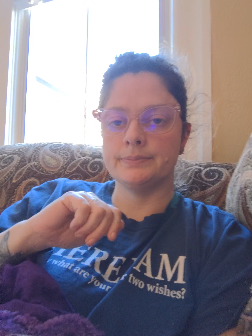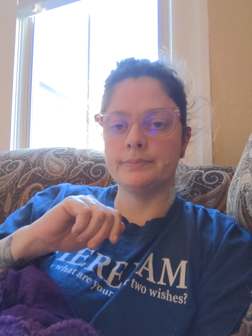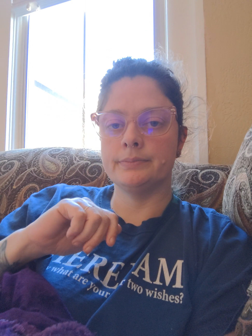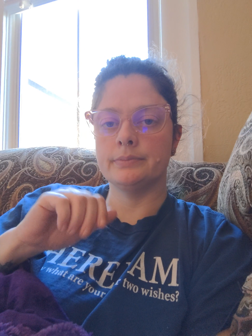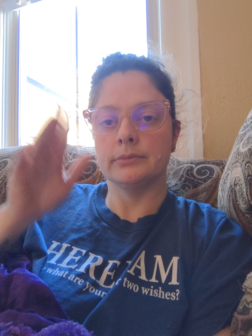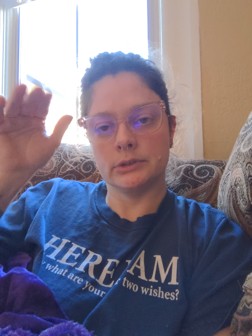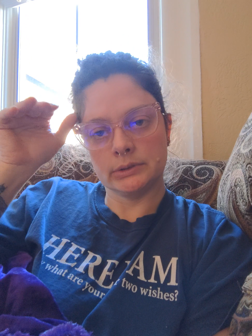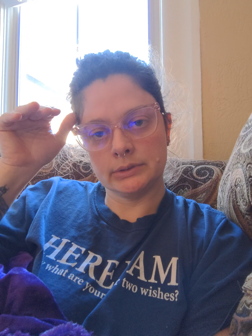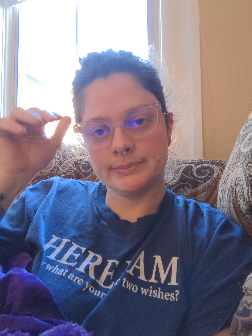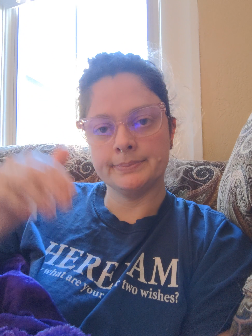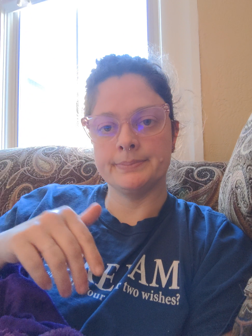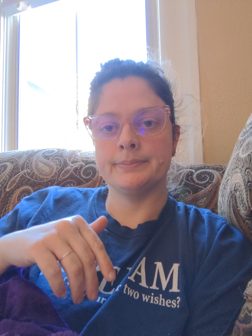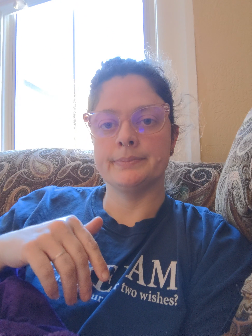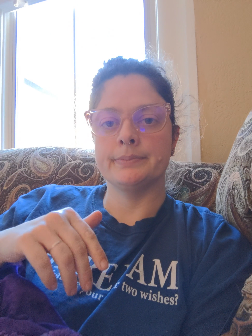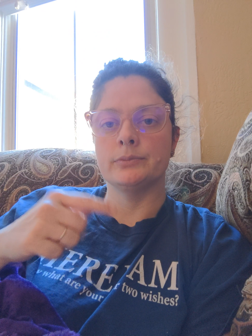donkey